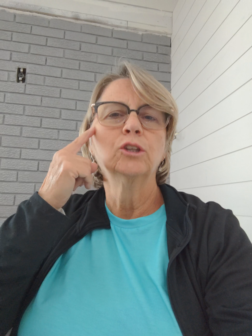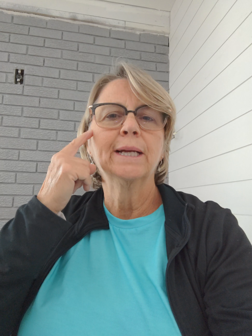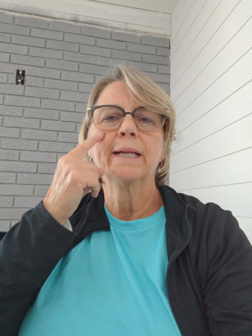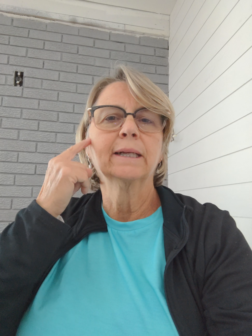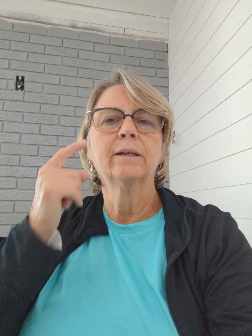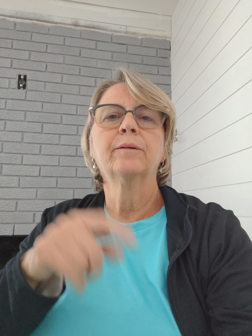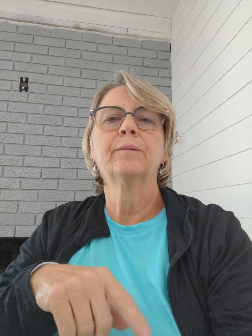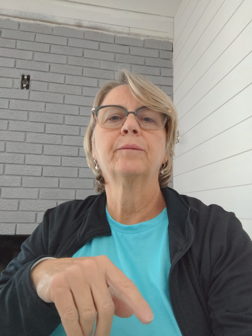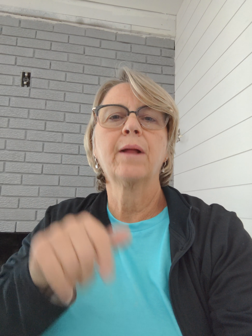cheek